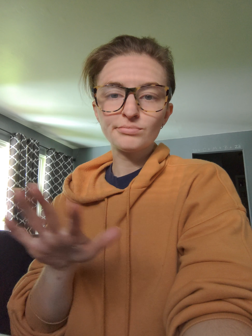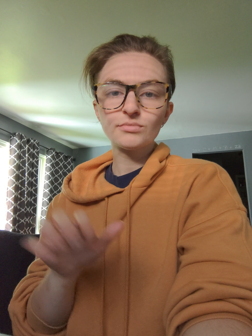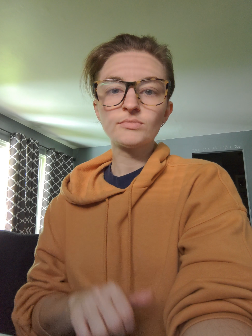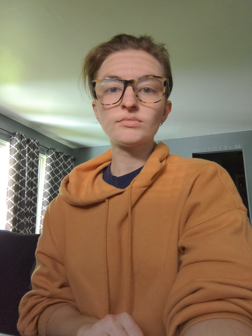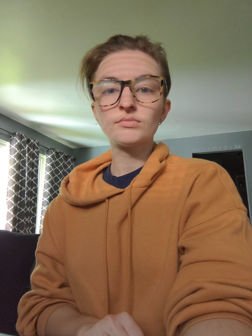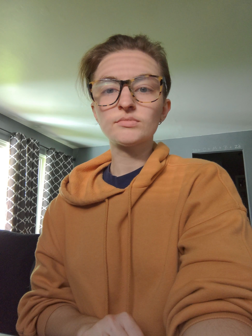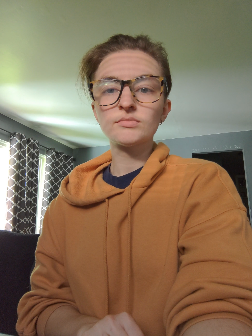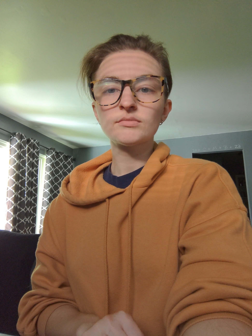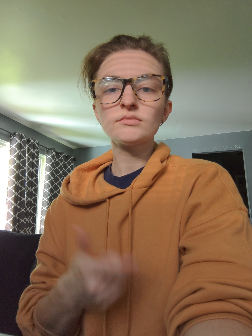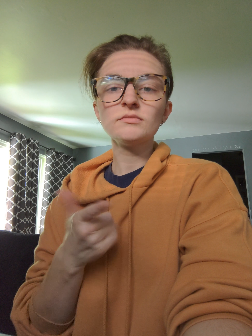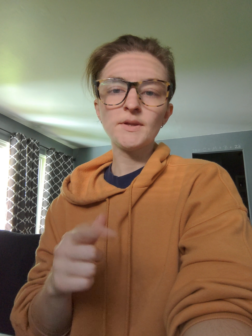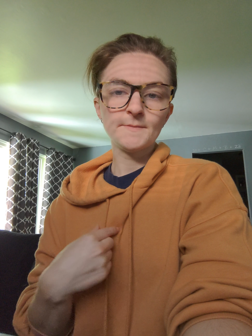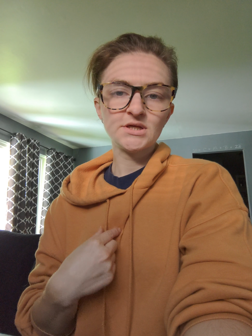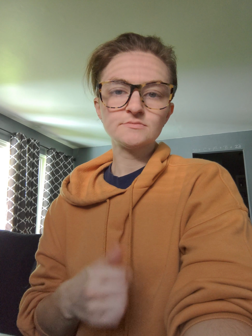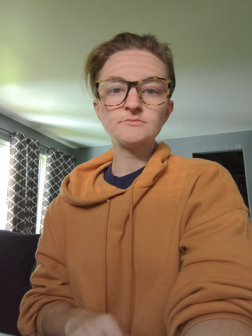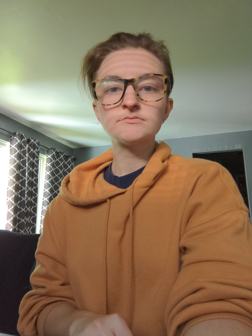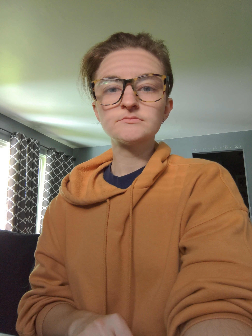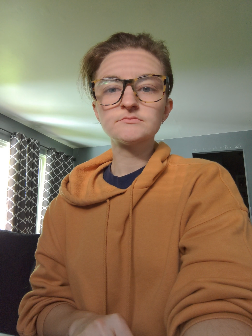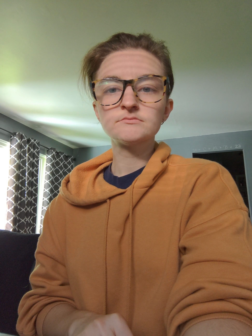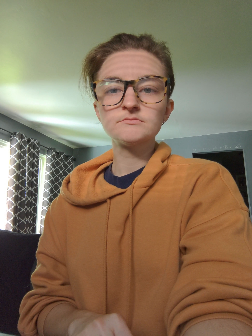let me